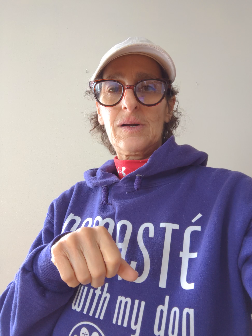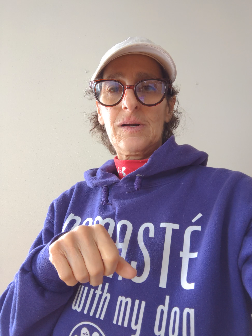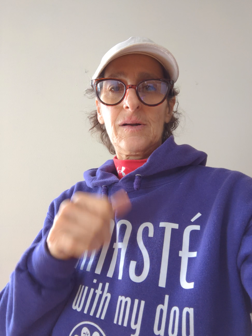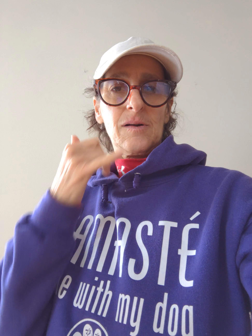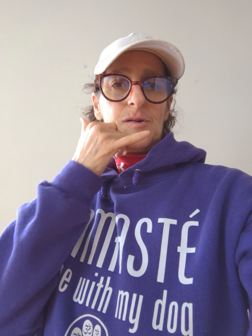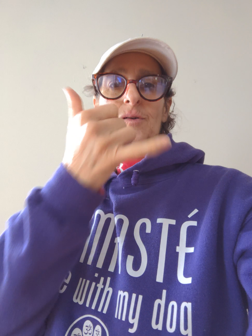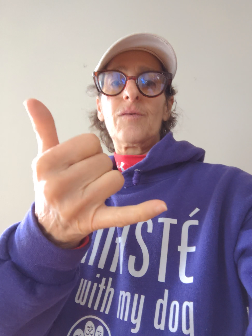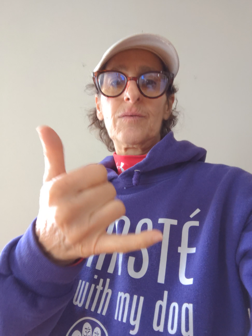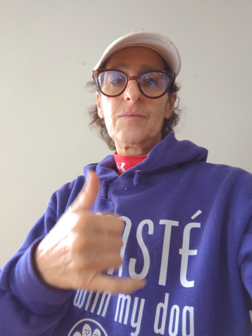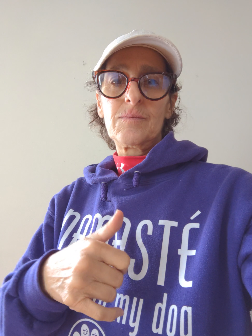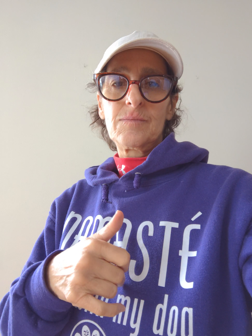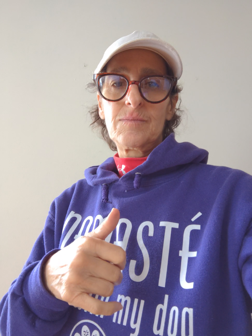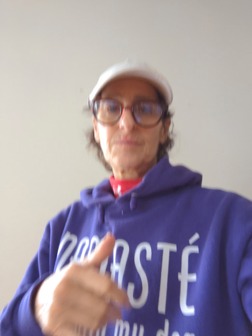call on the phone